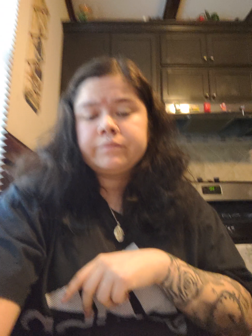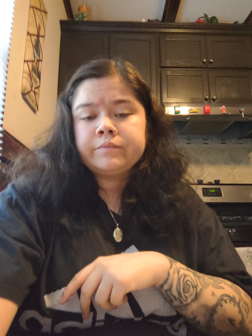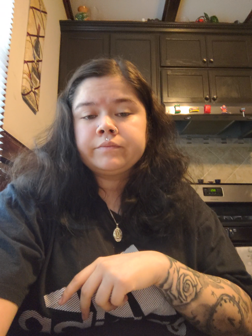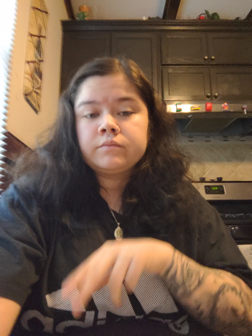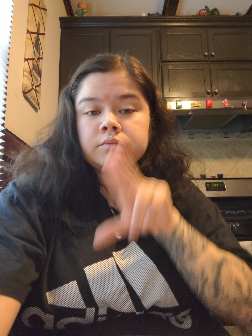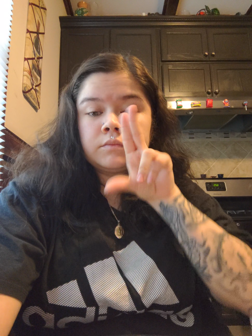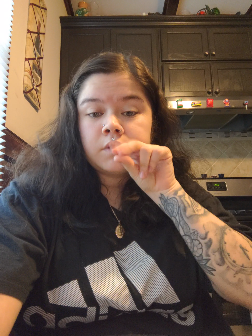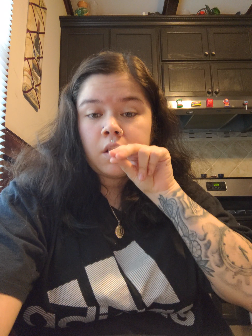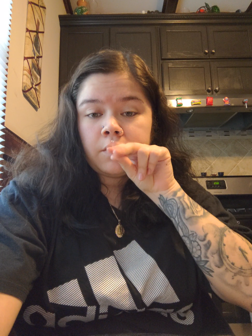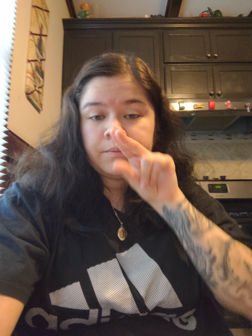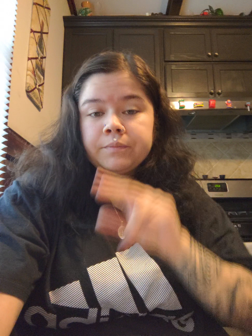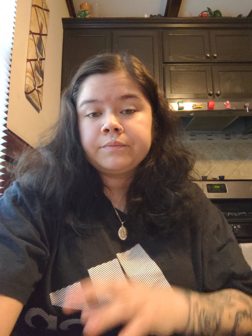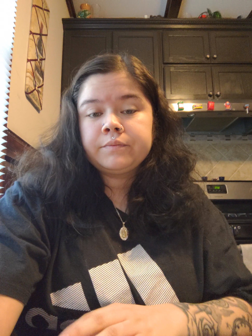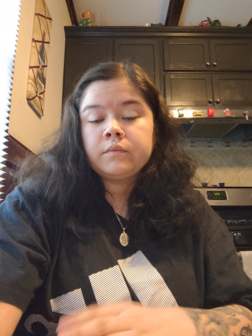duck